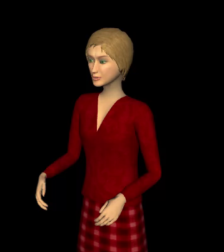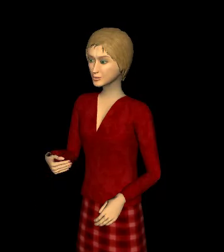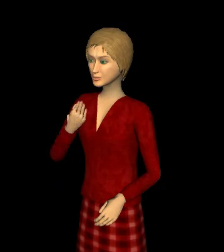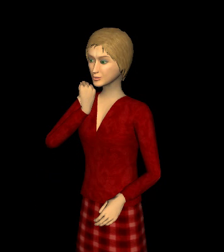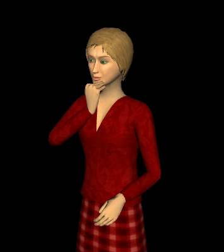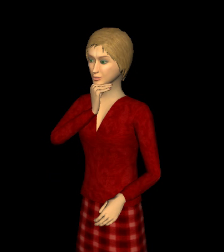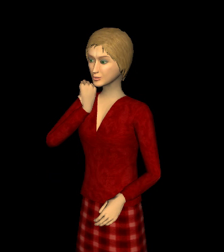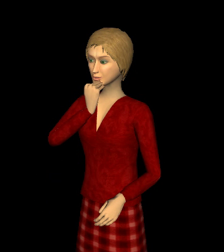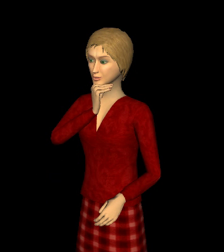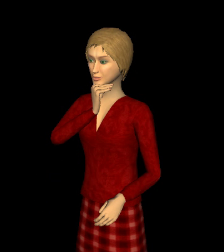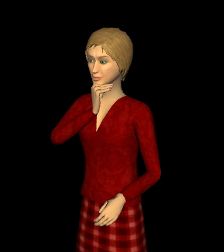شتاء